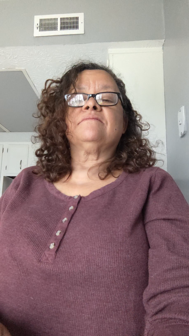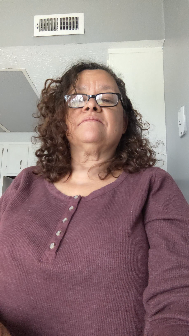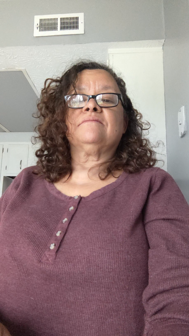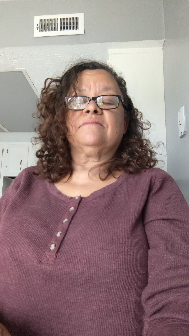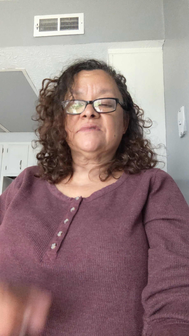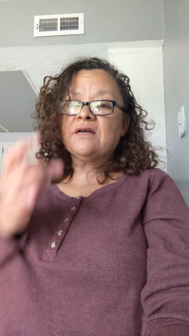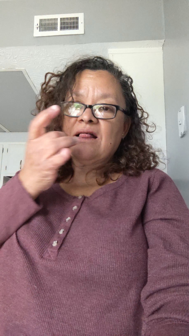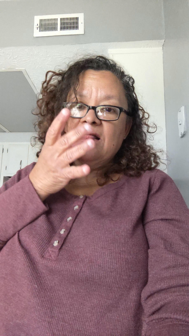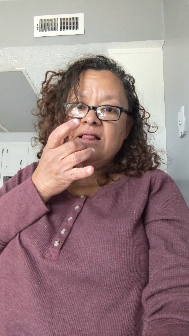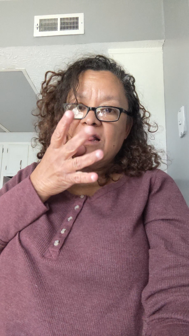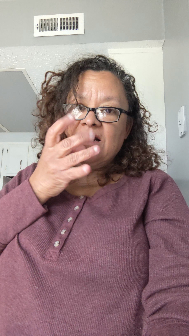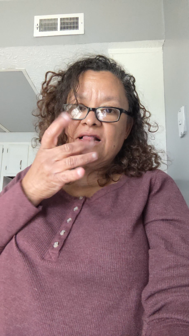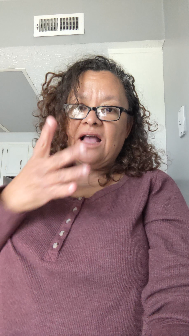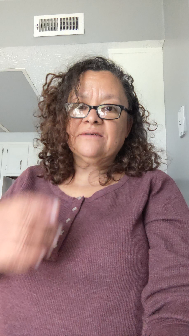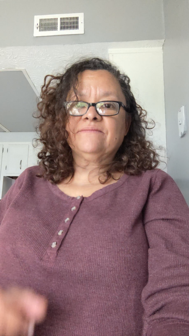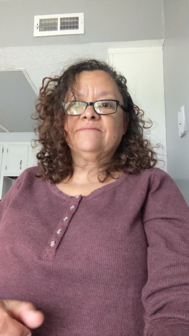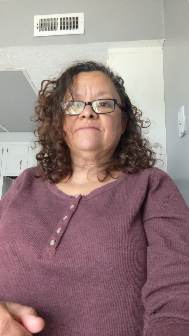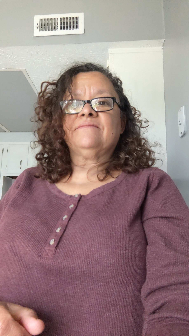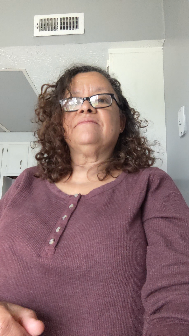light bulb